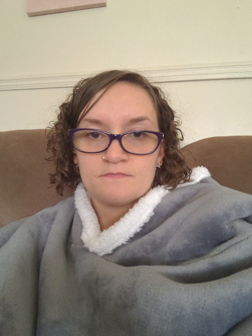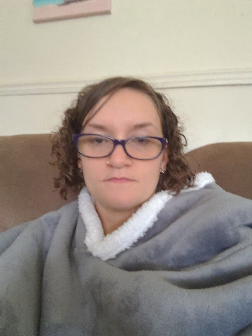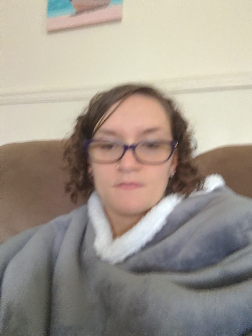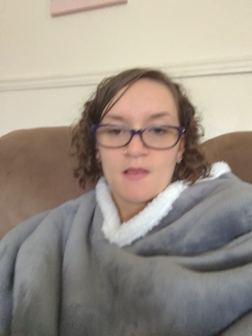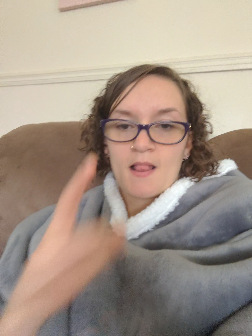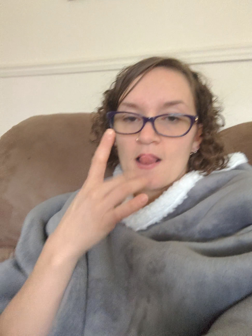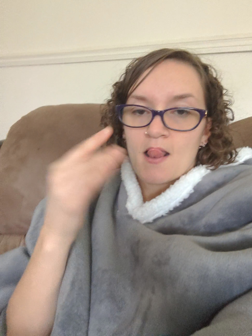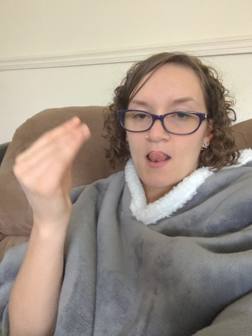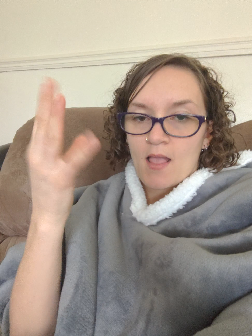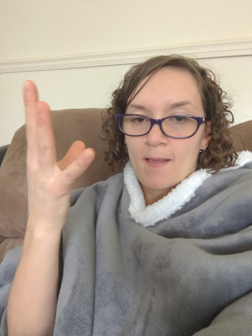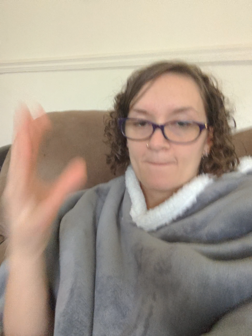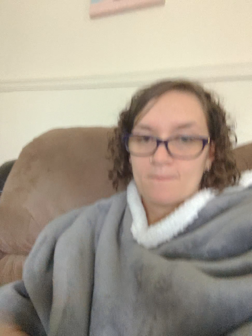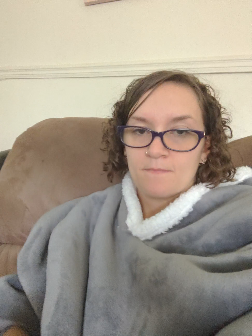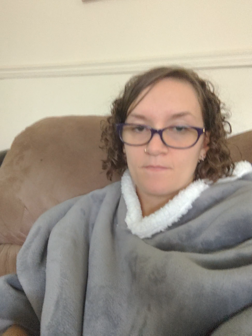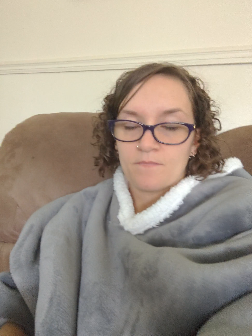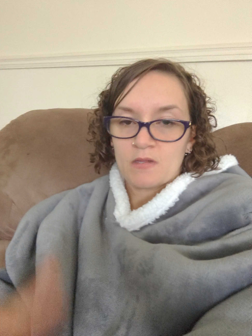lamp